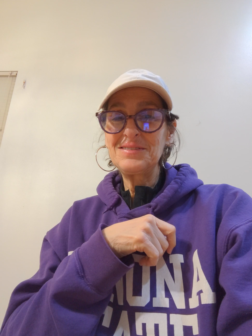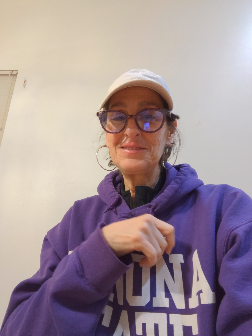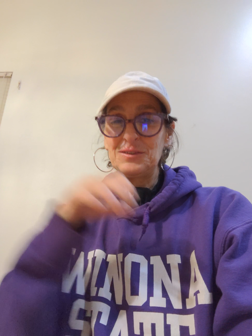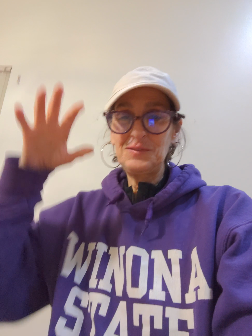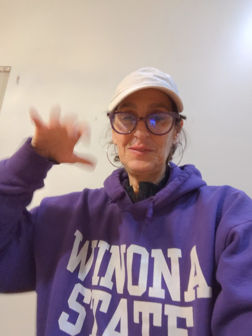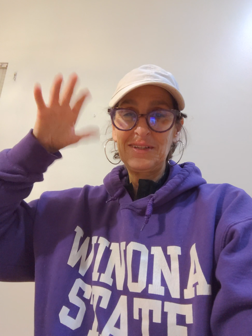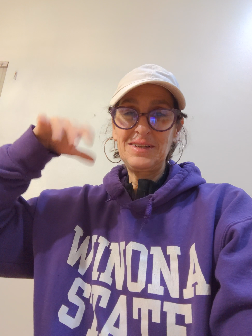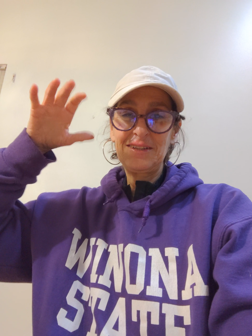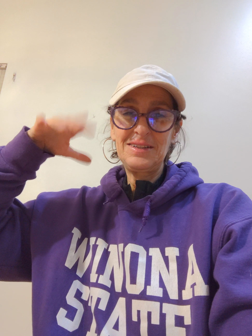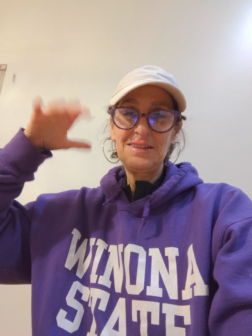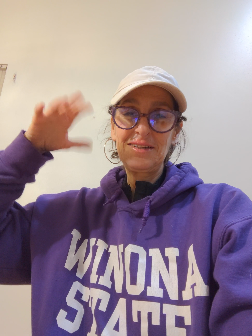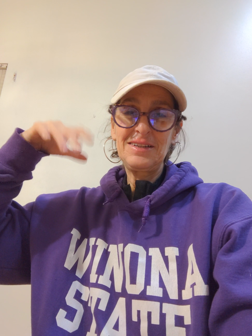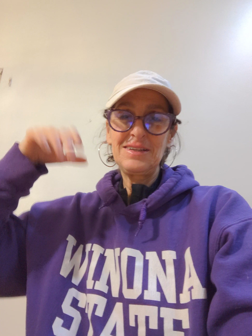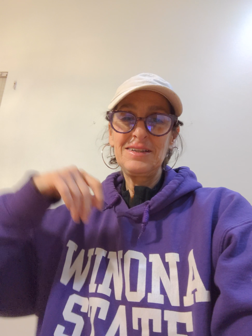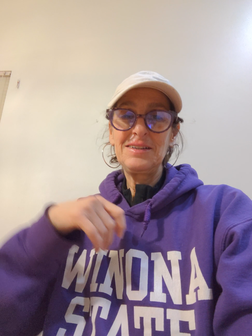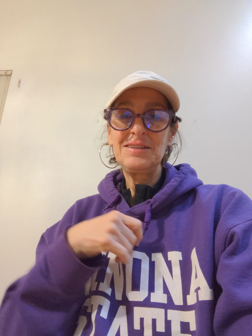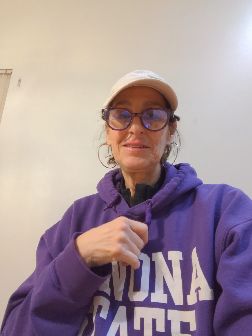rain